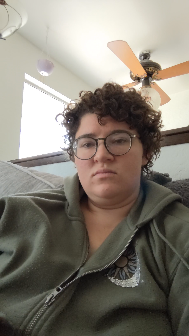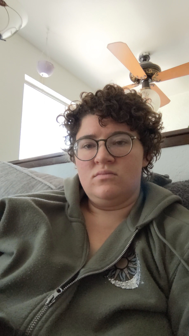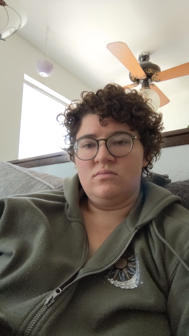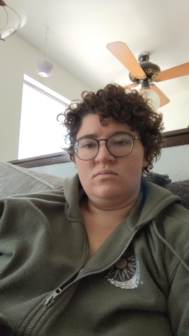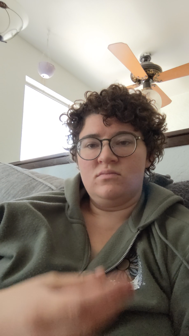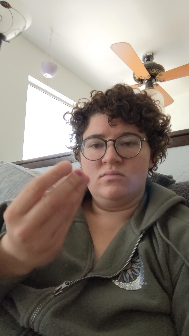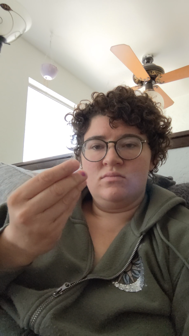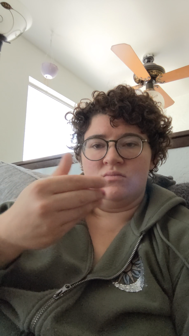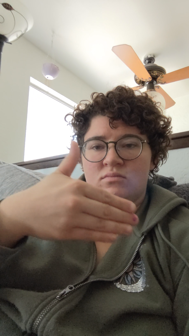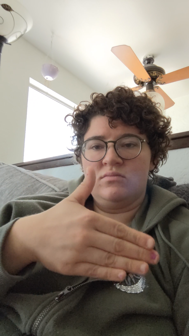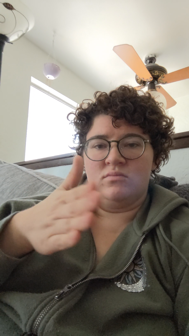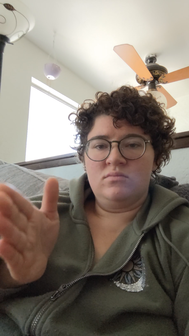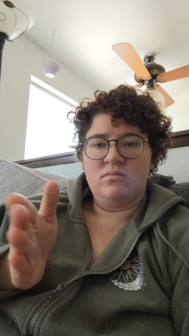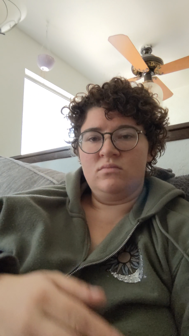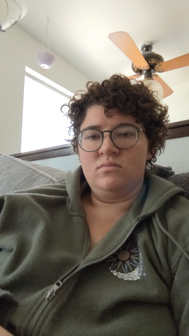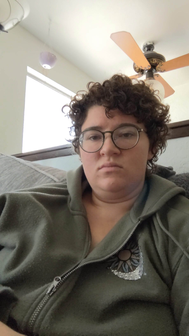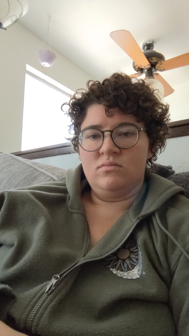sandbox